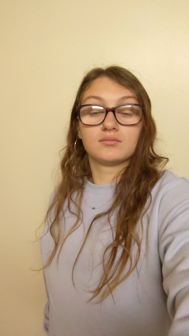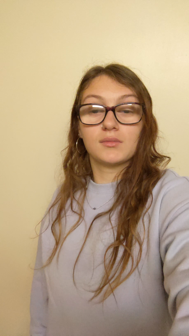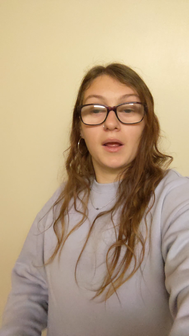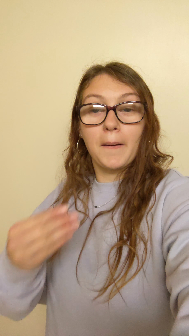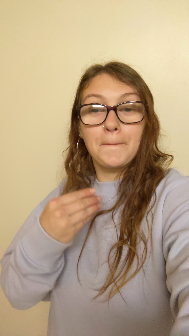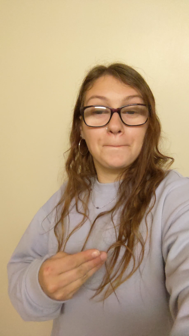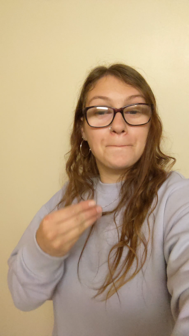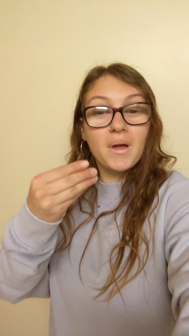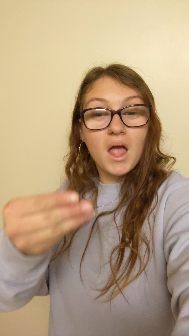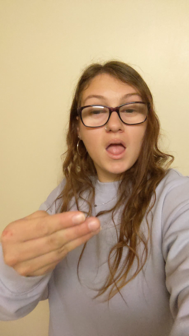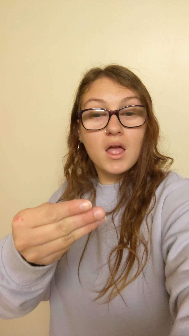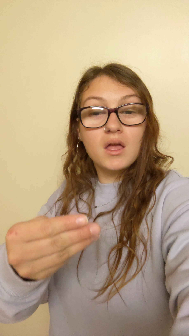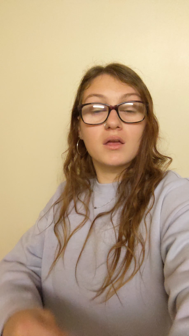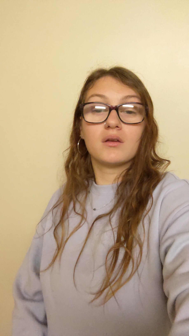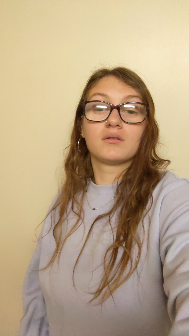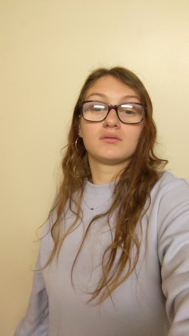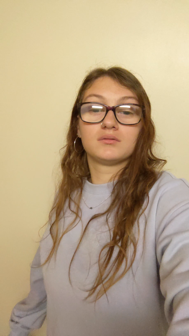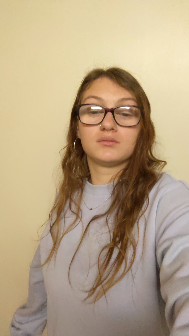buy